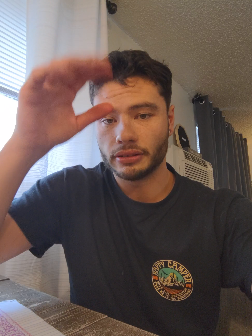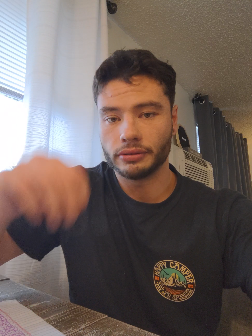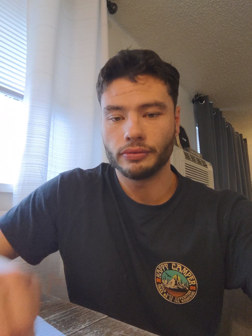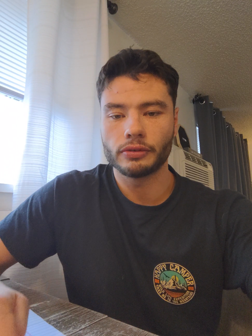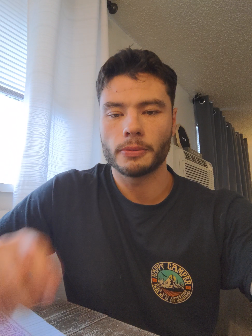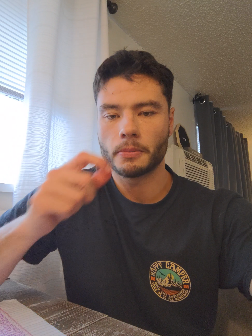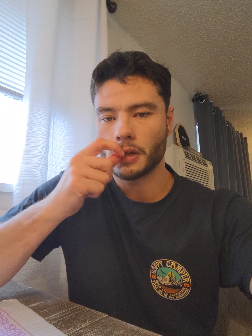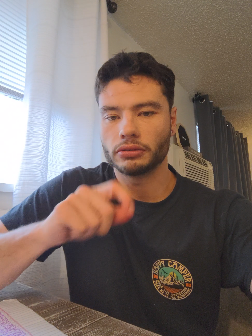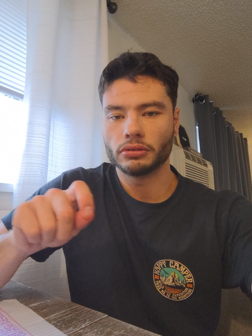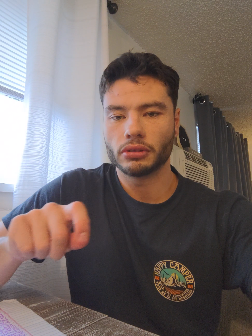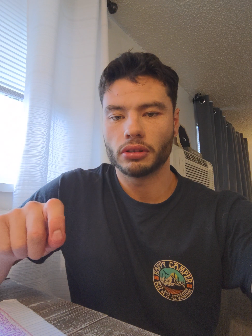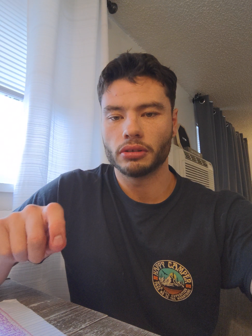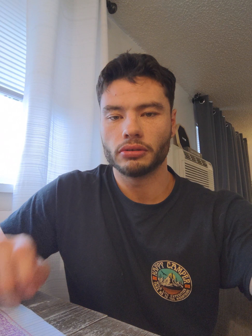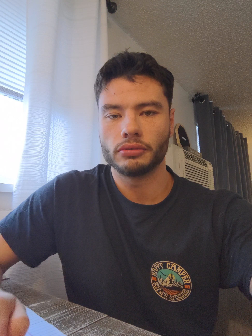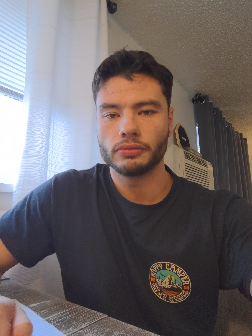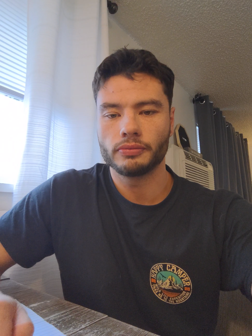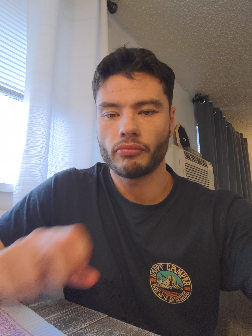pencil